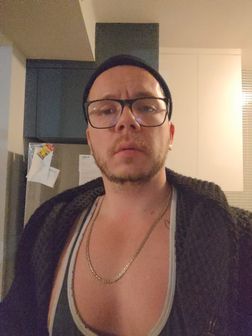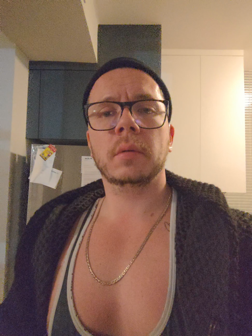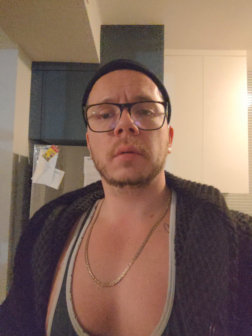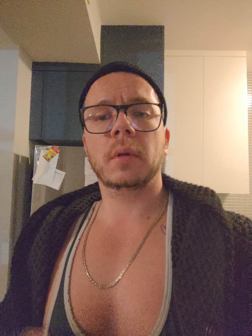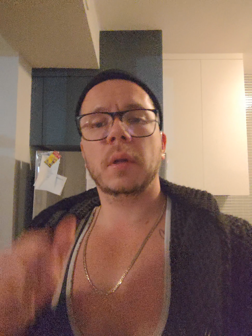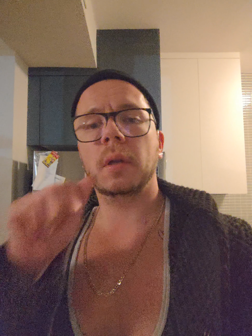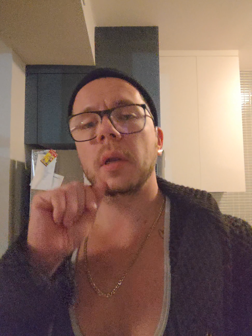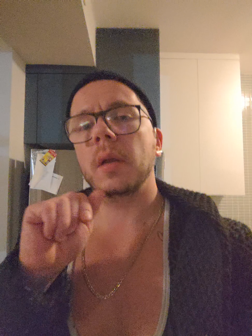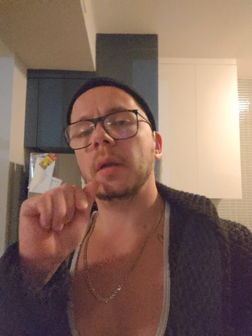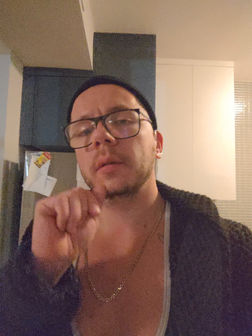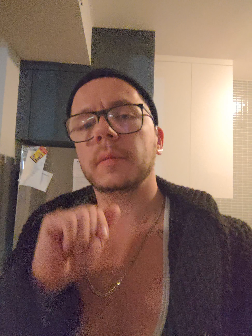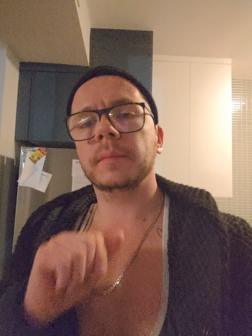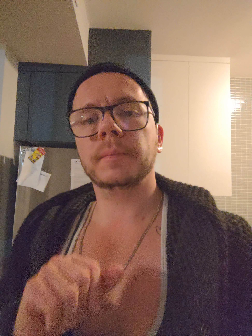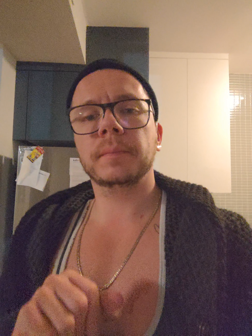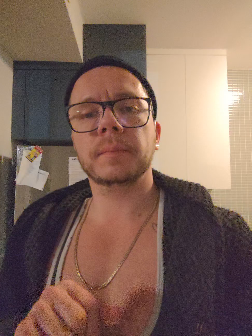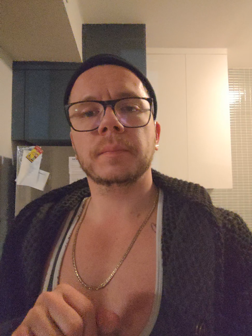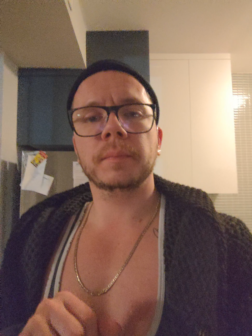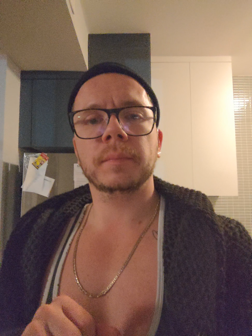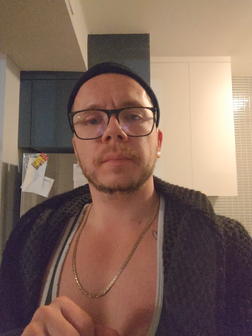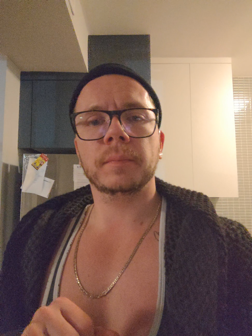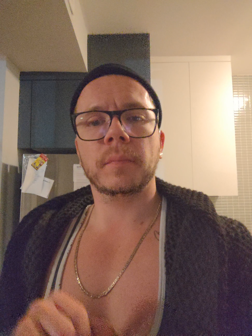aunt